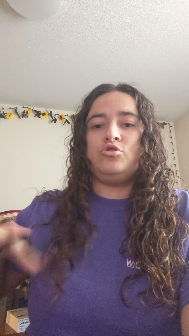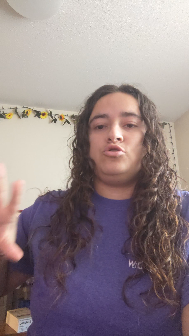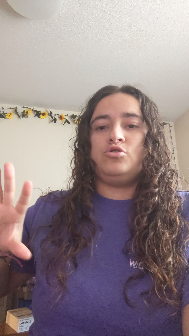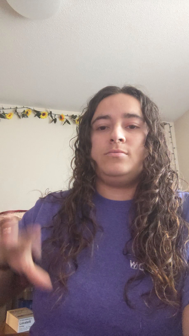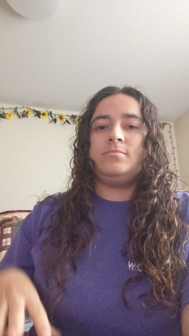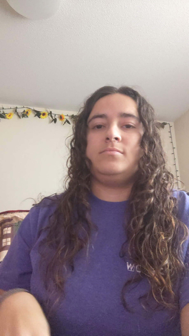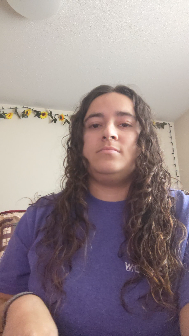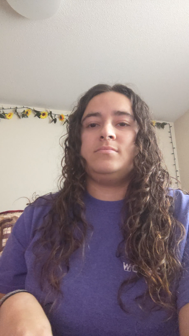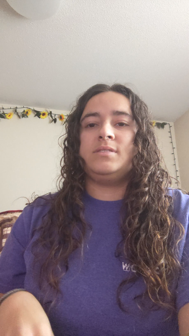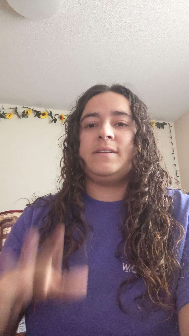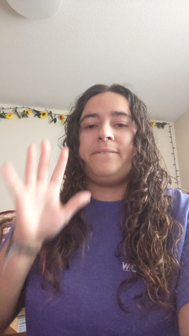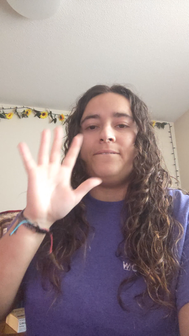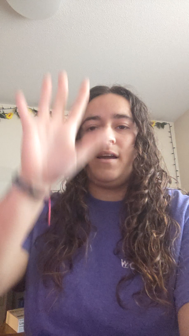give me five